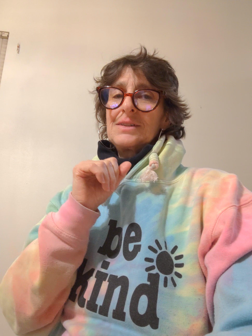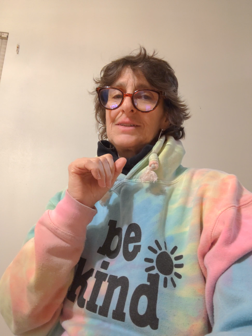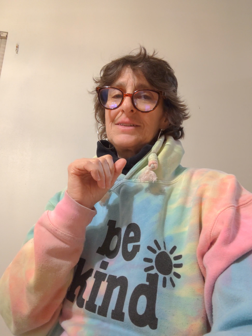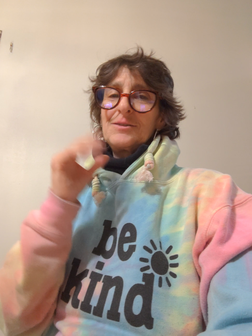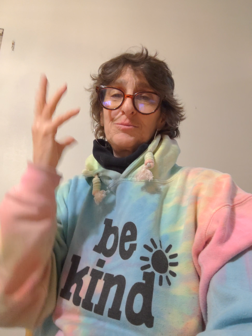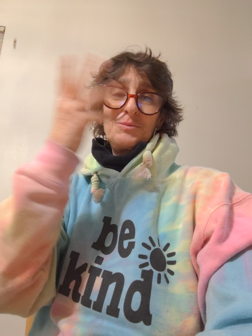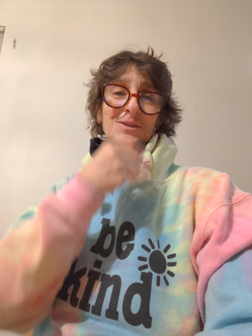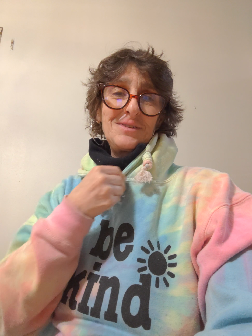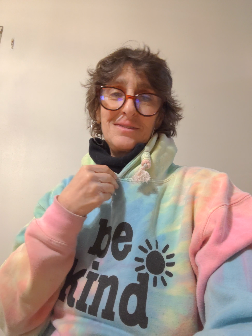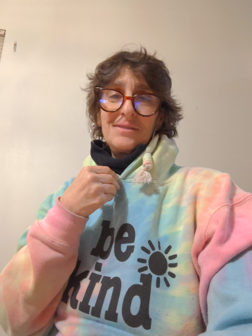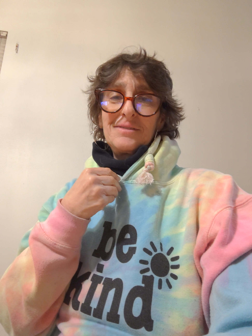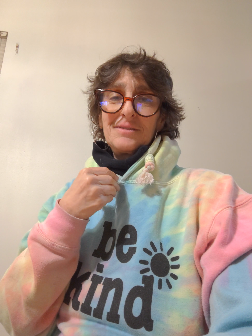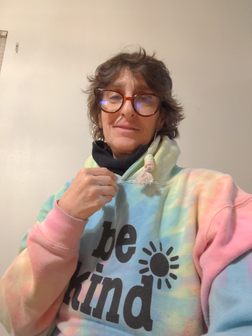pretty